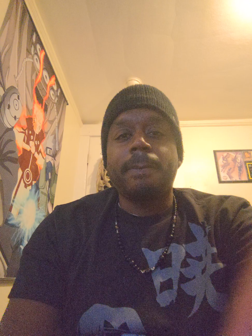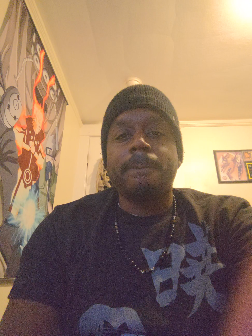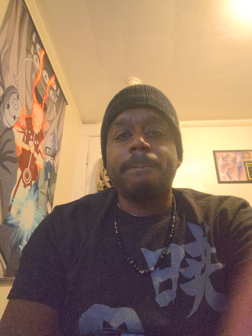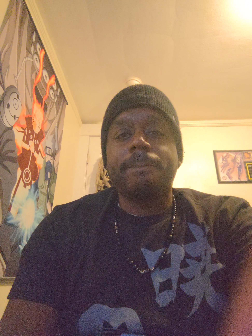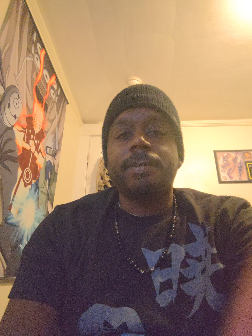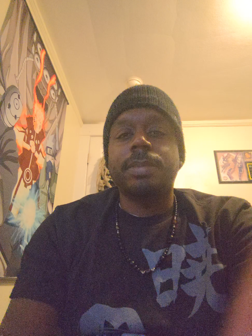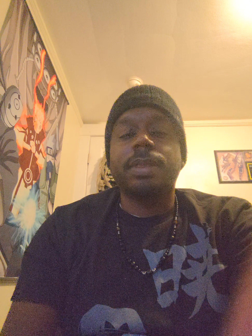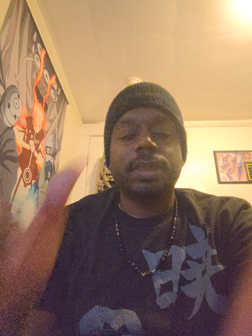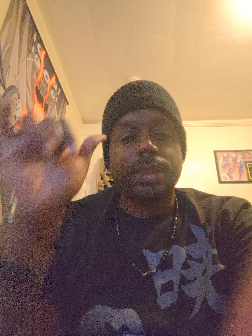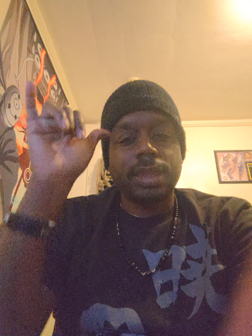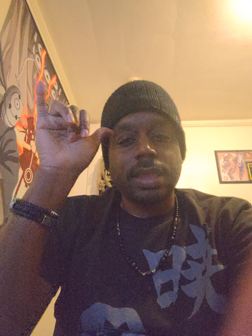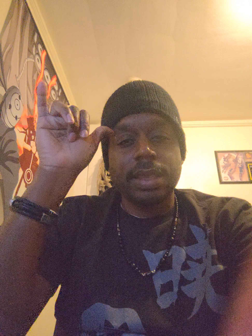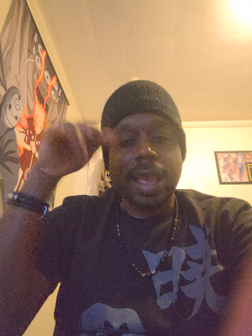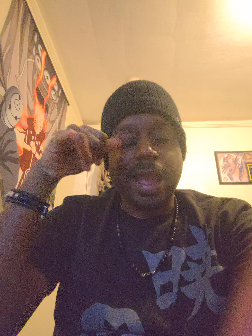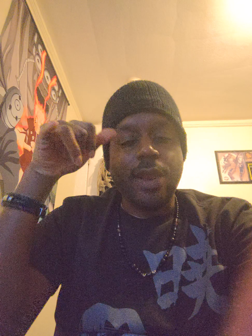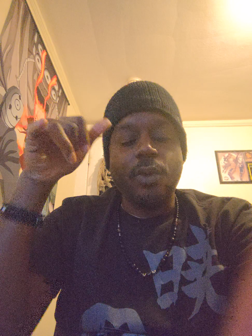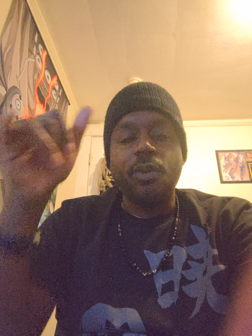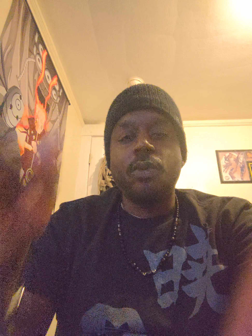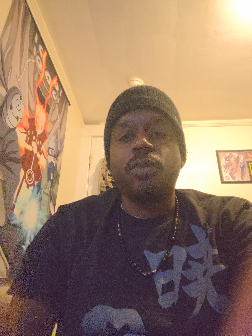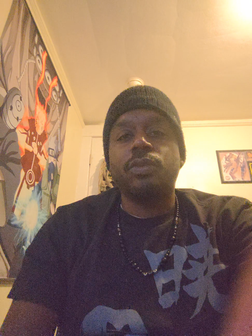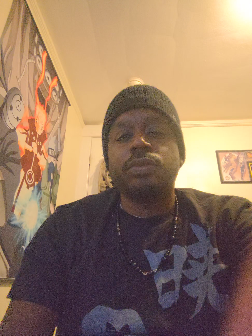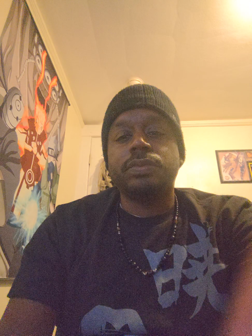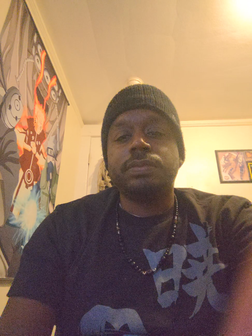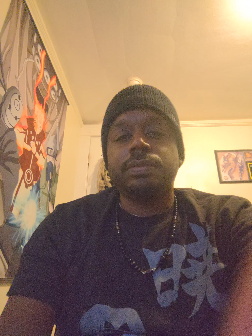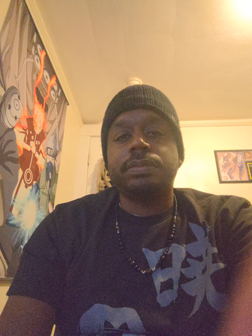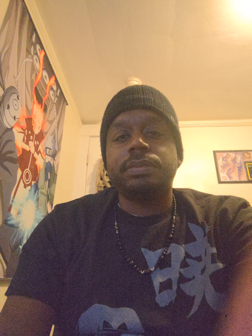cow